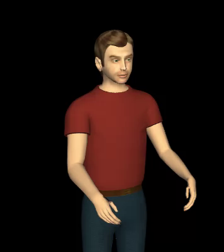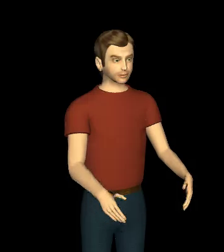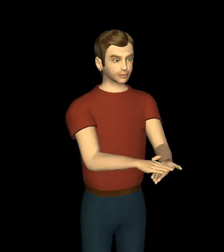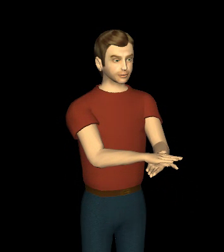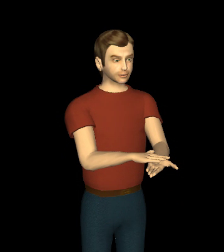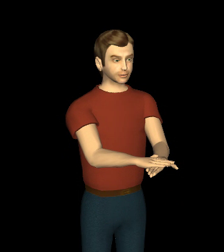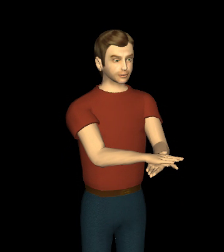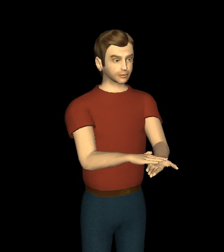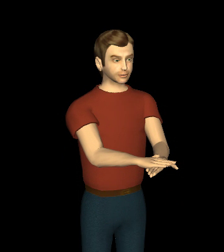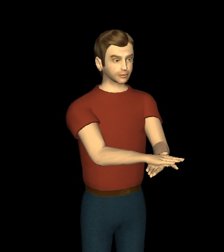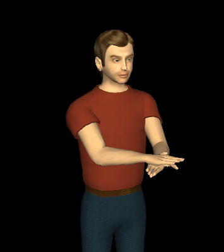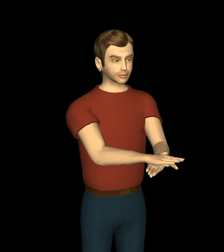يغفر